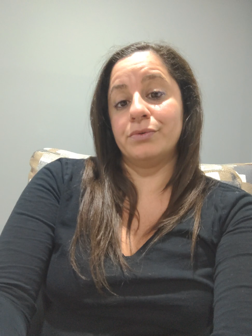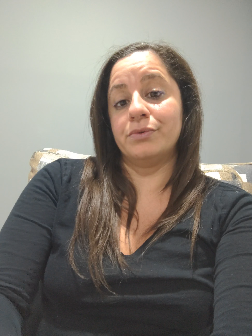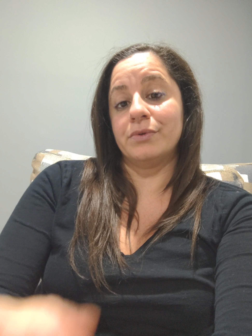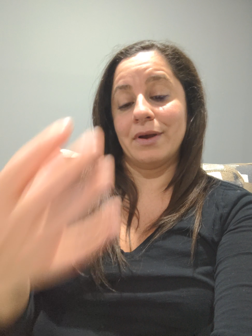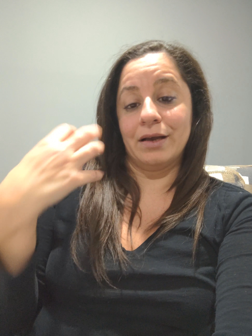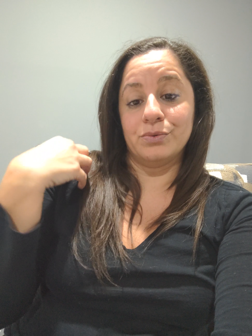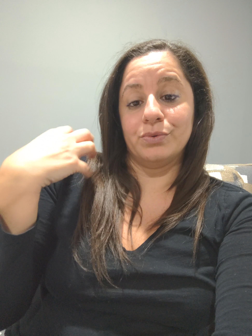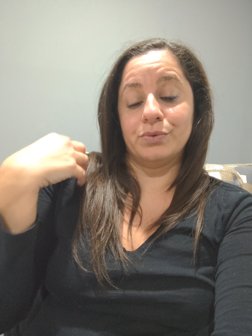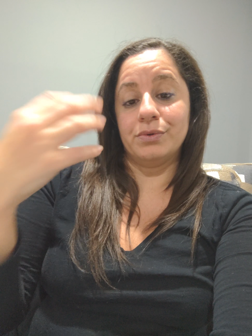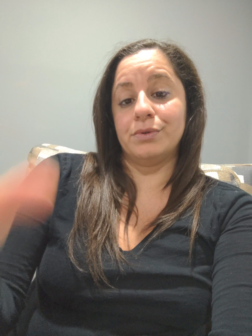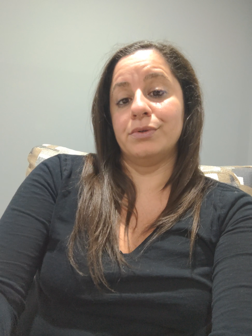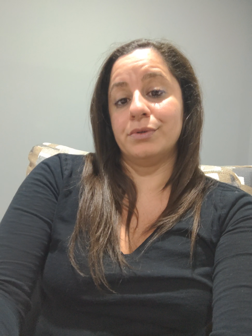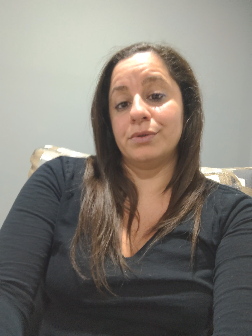outside